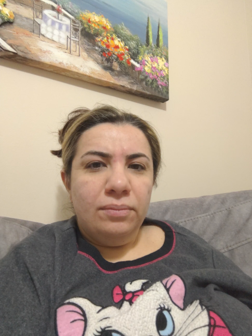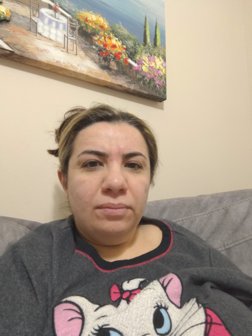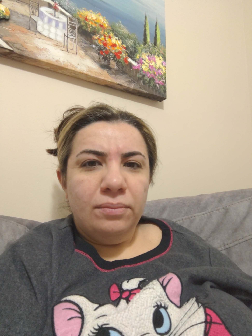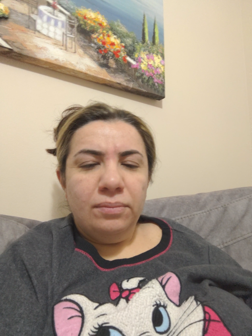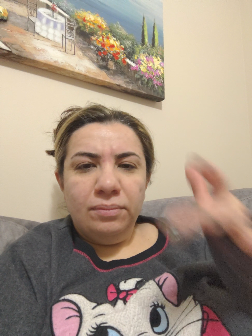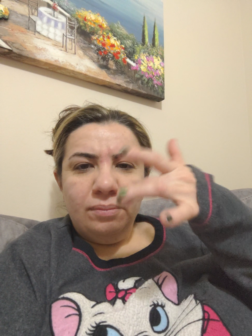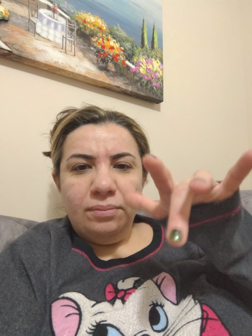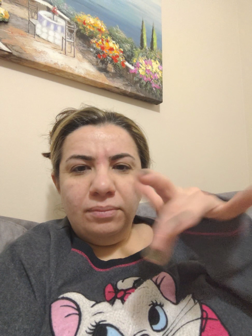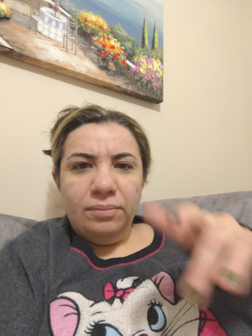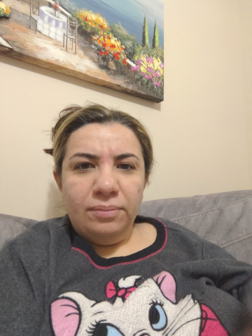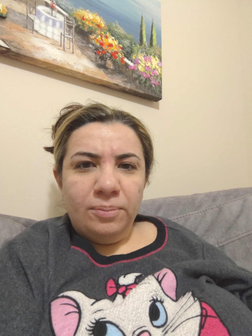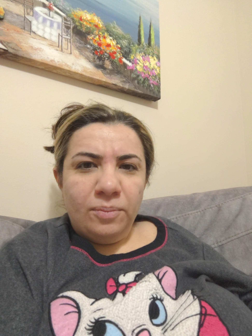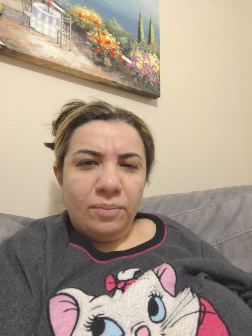empty